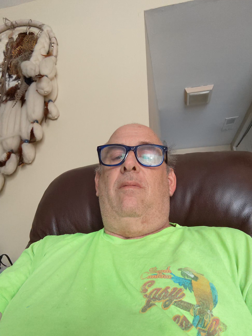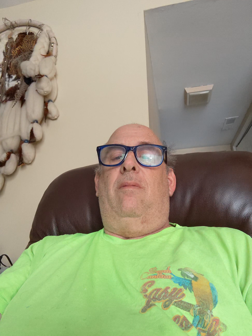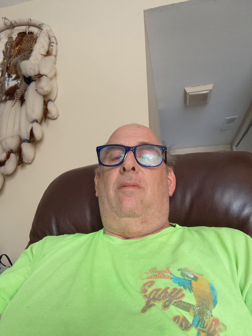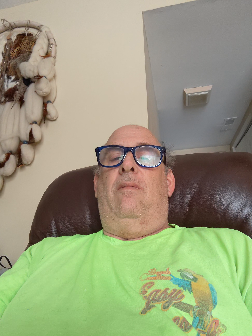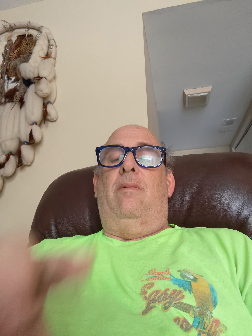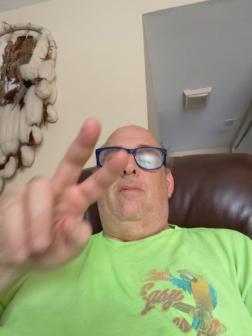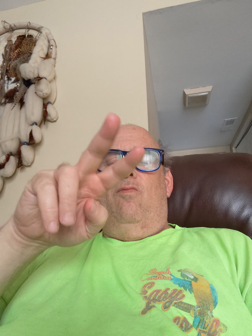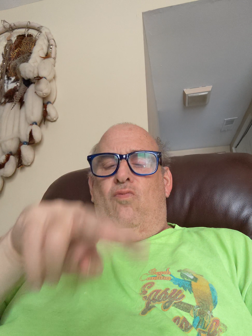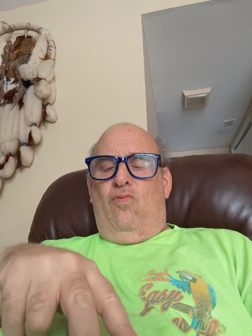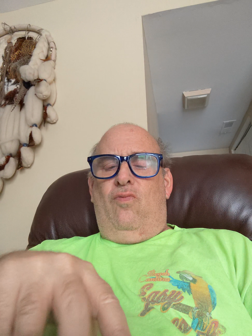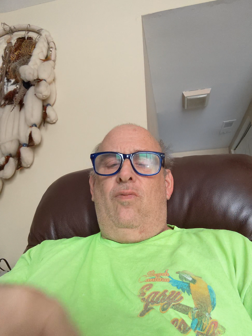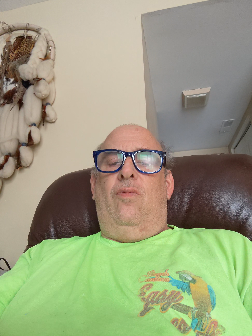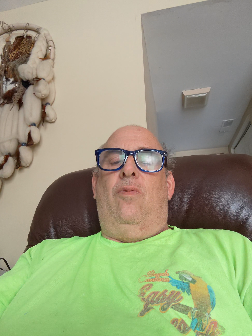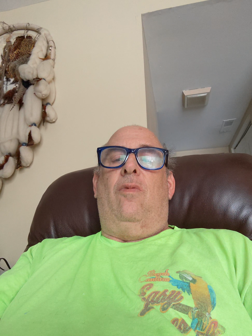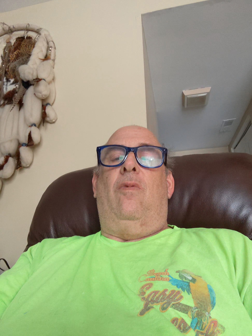read